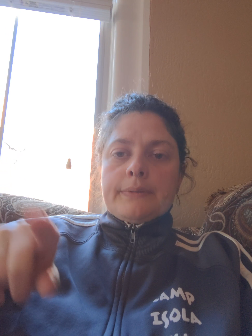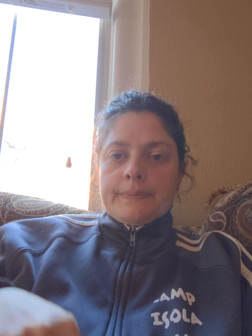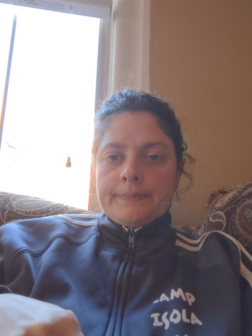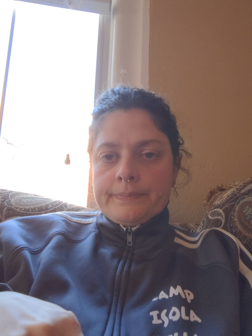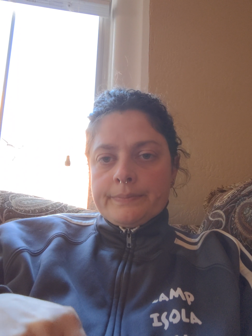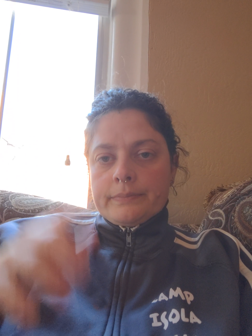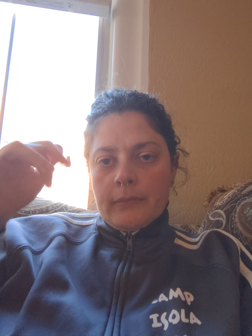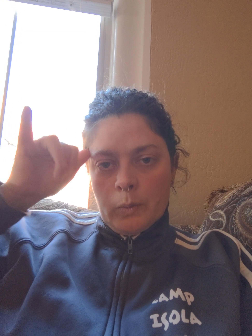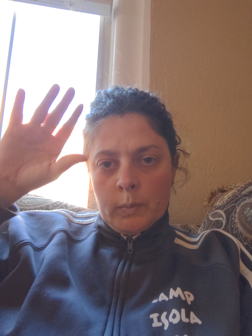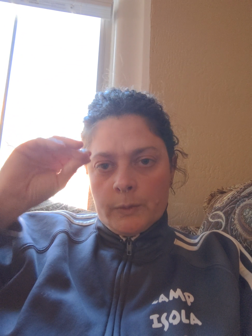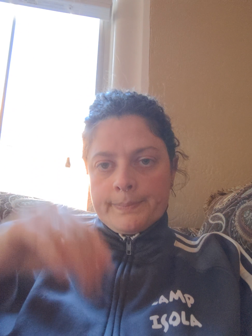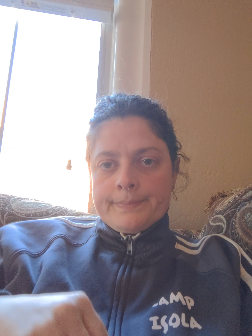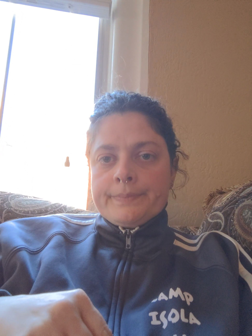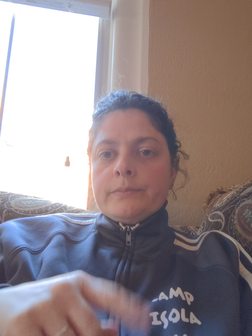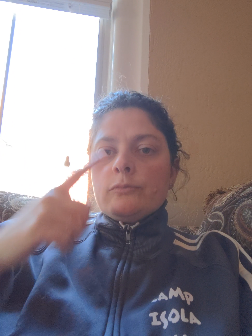cowboy